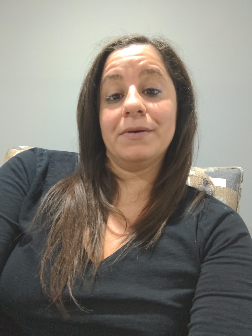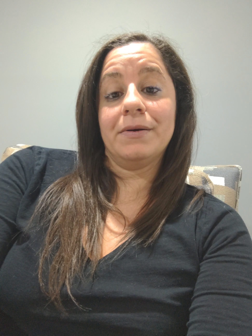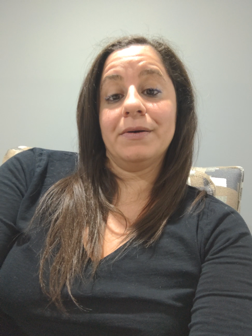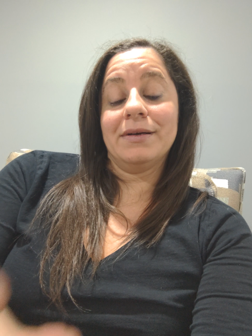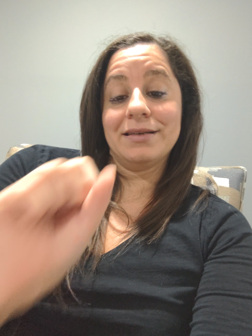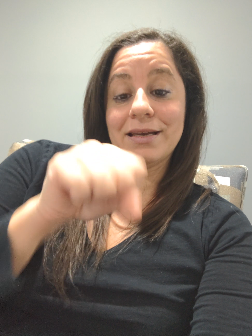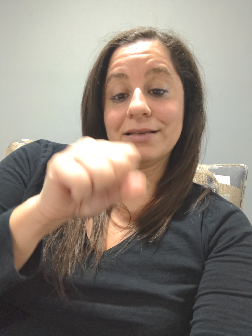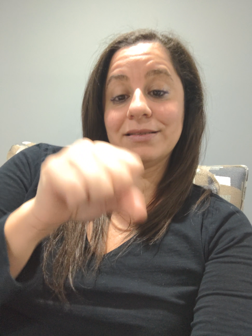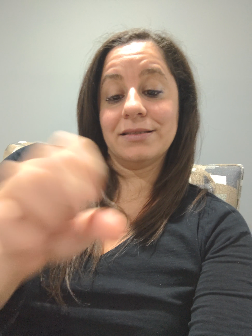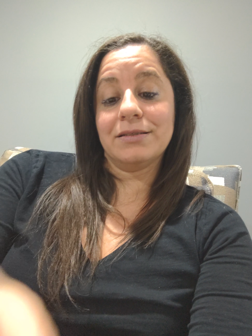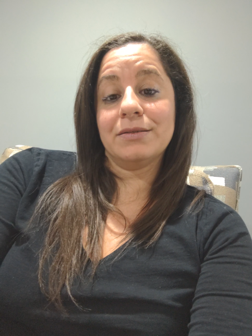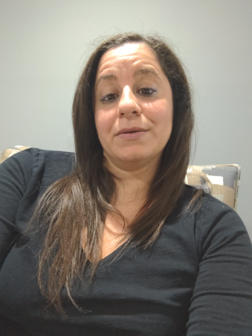yes